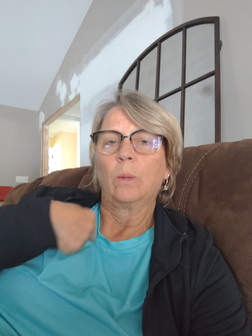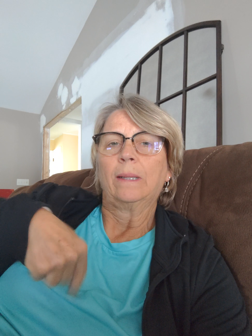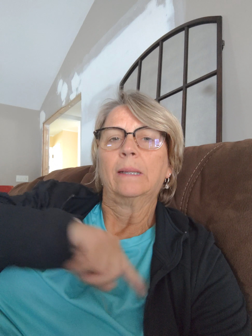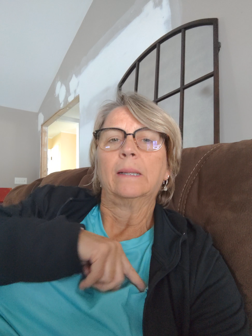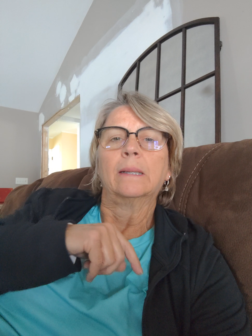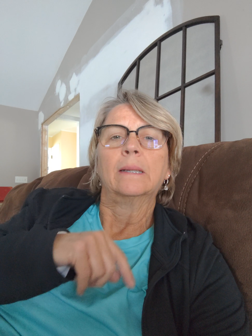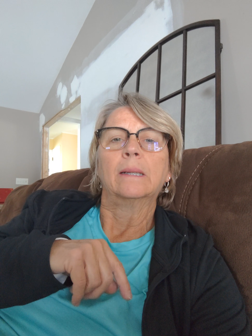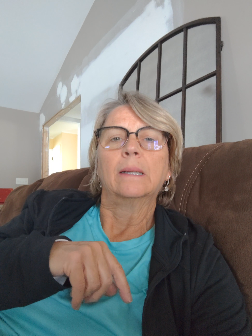we